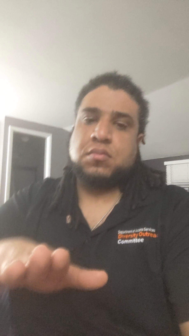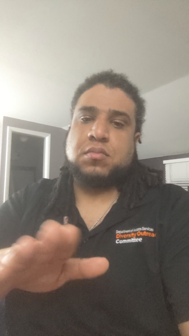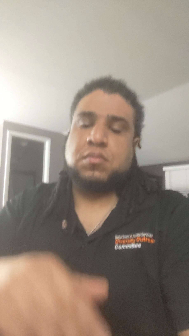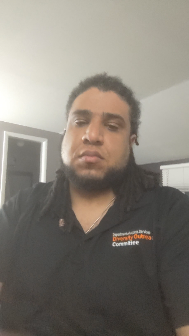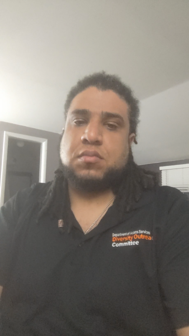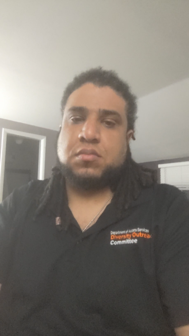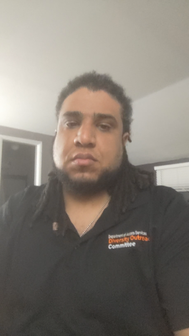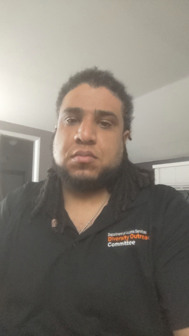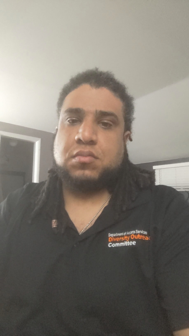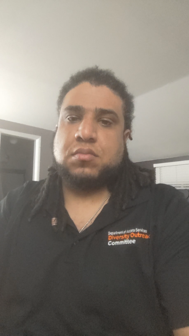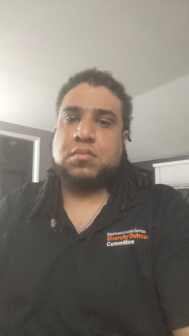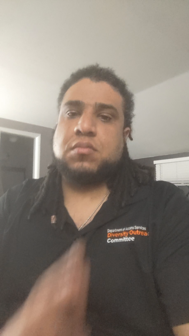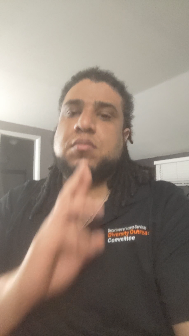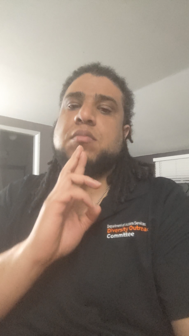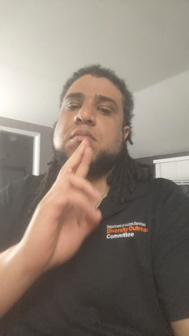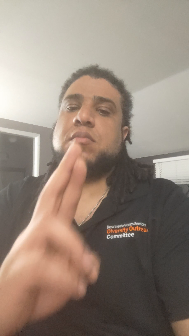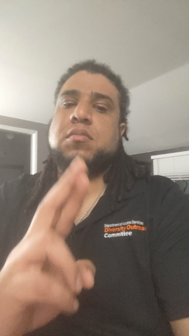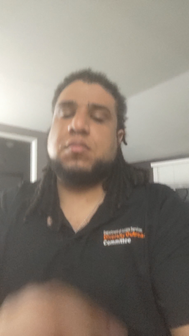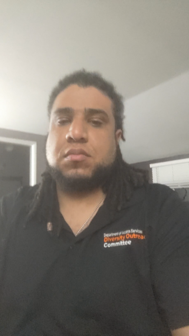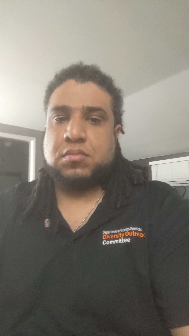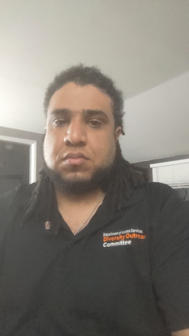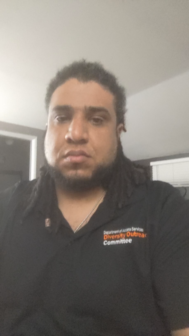are